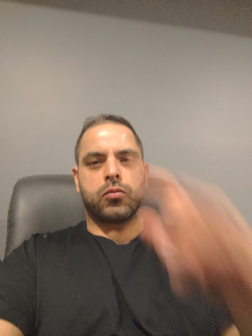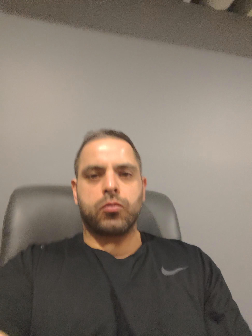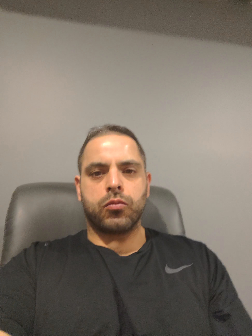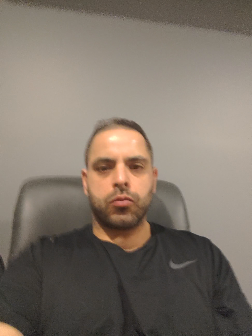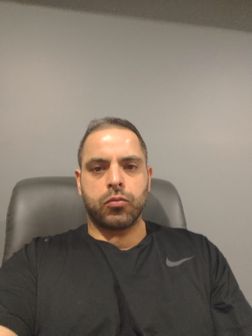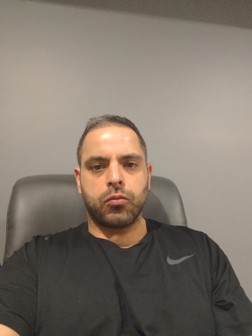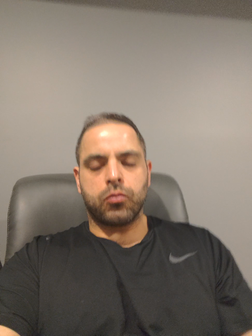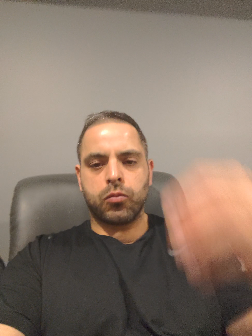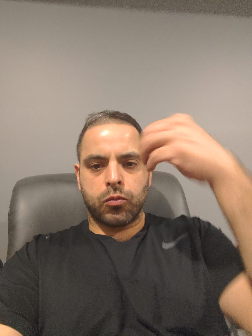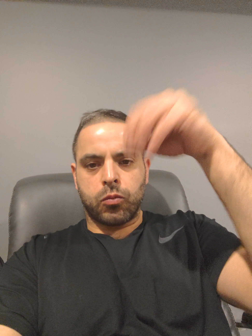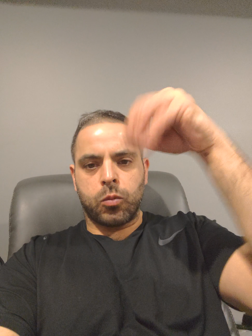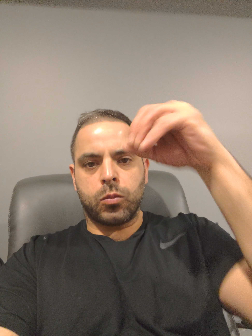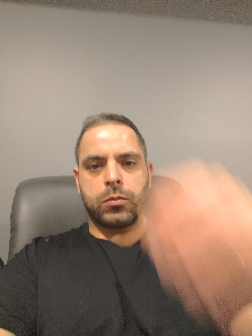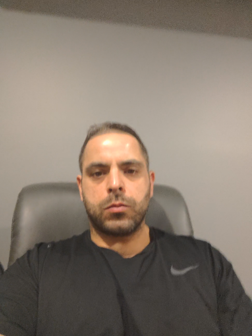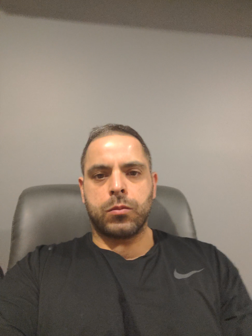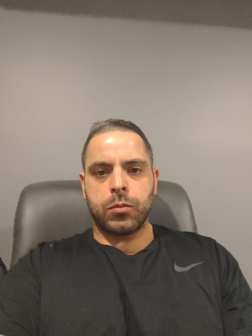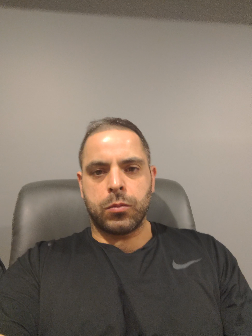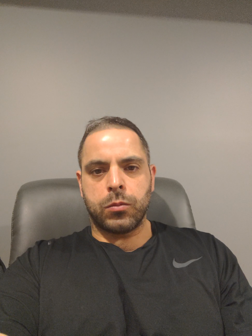store